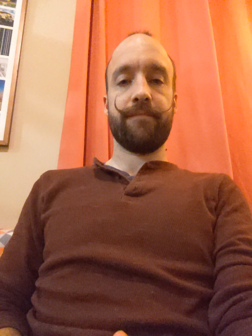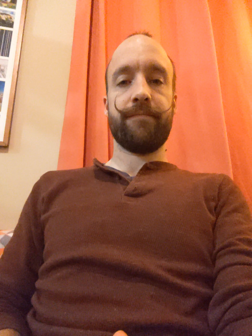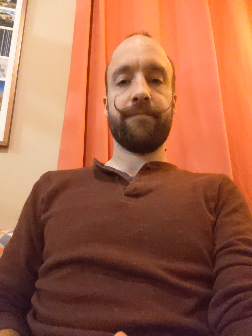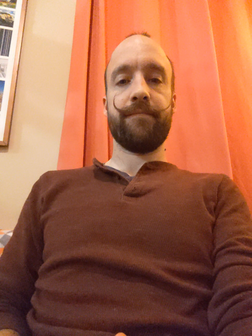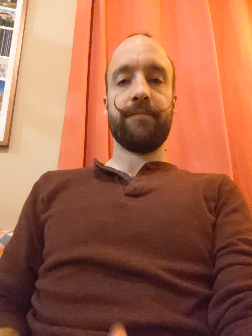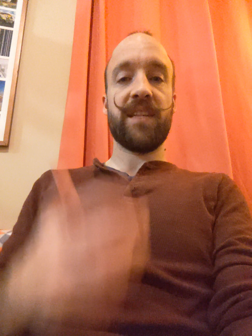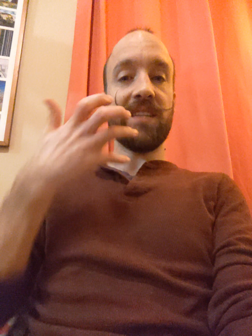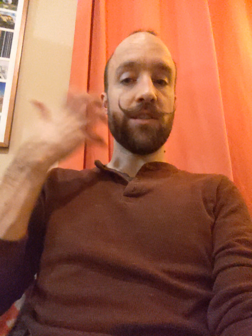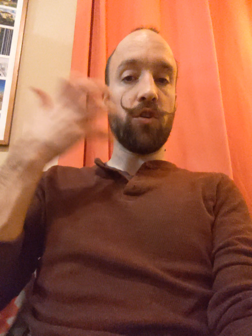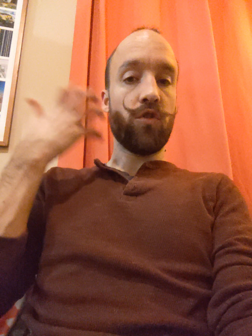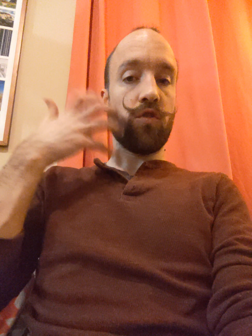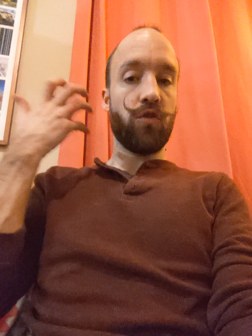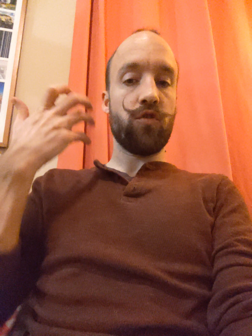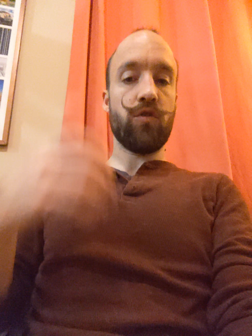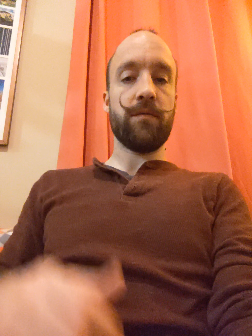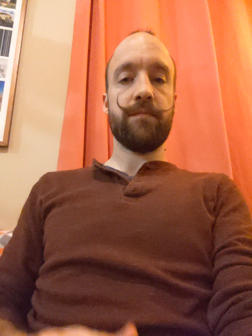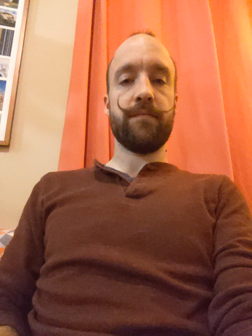tiger